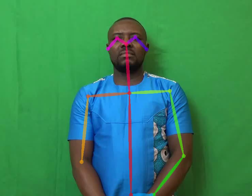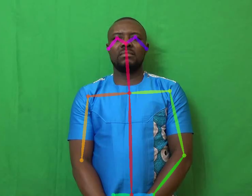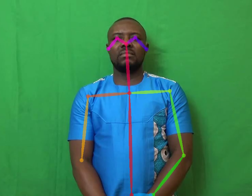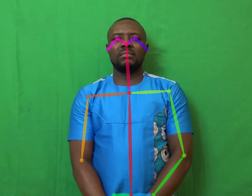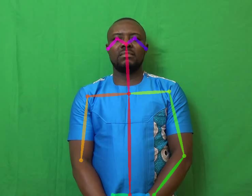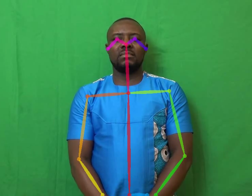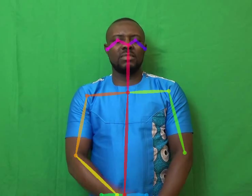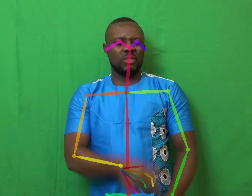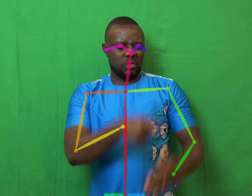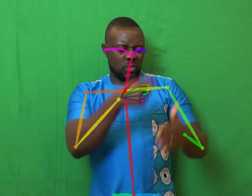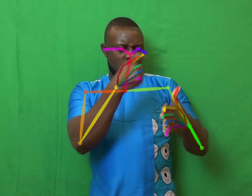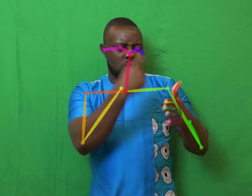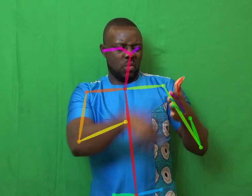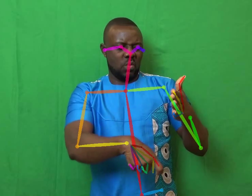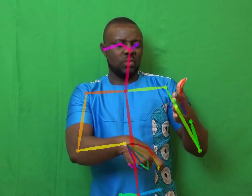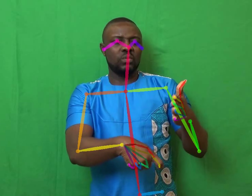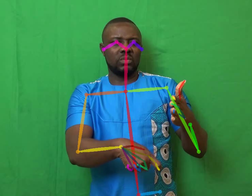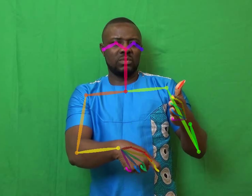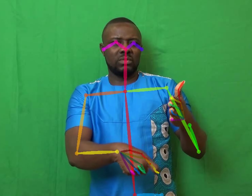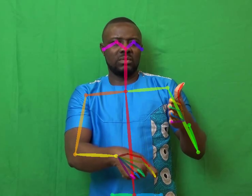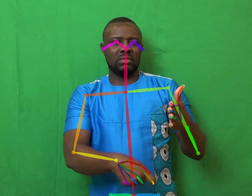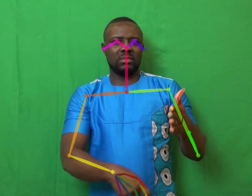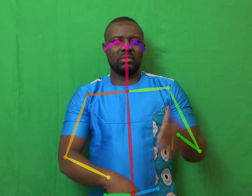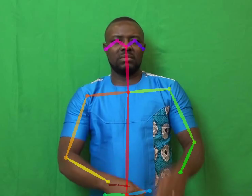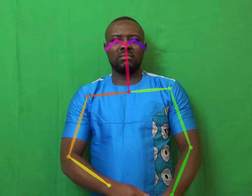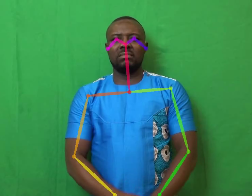cost or tax